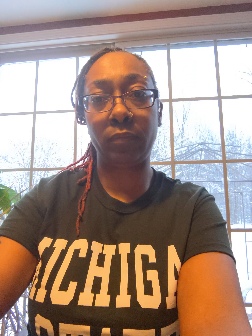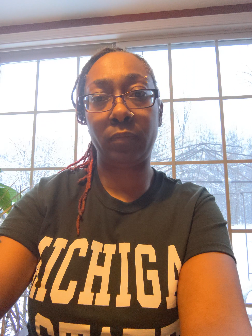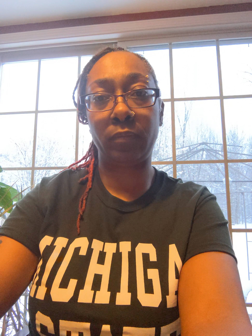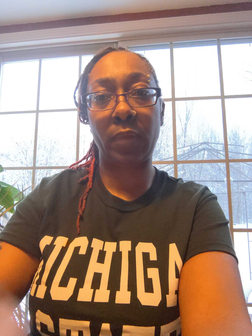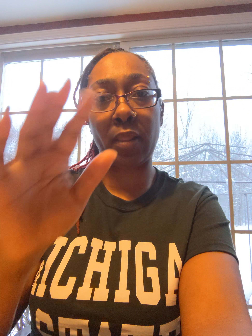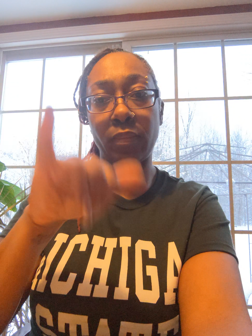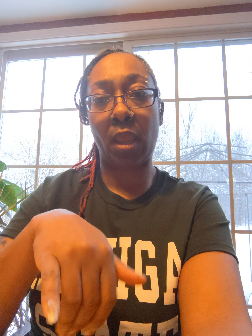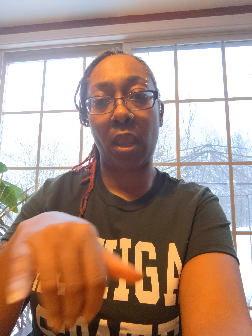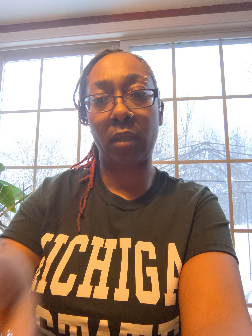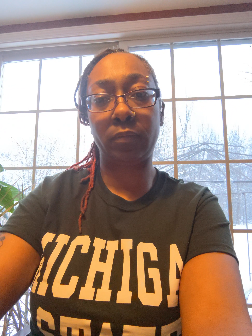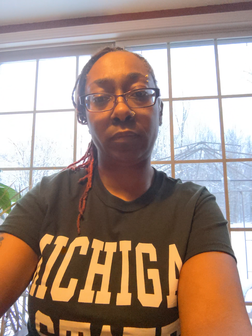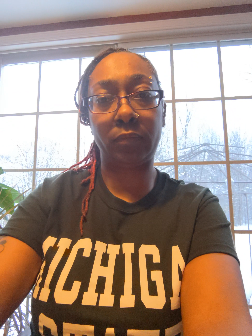that